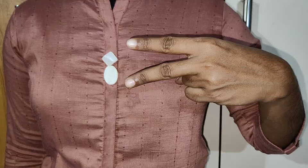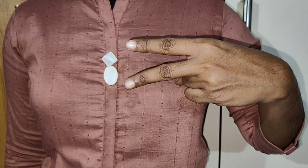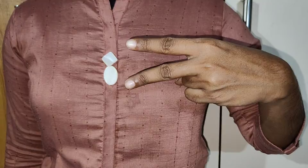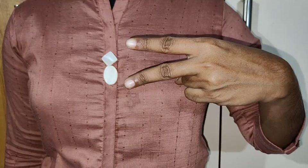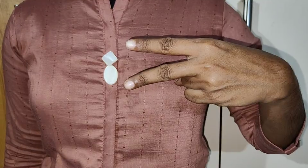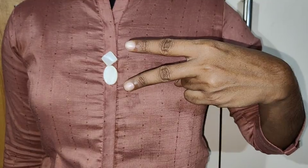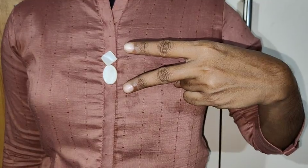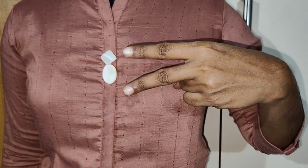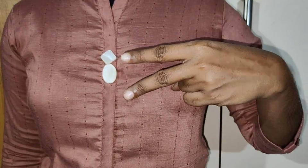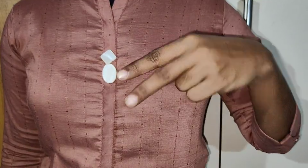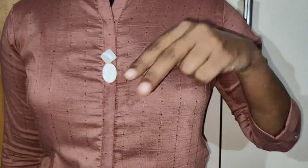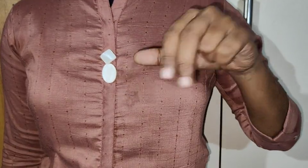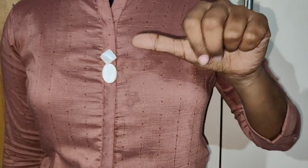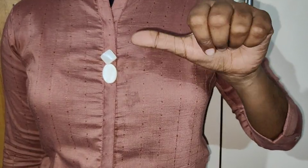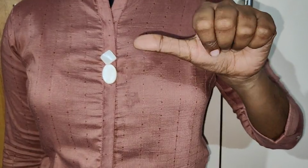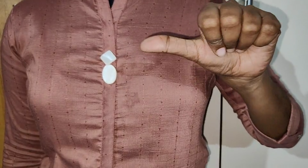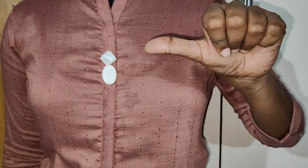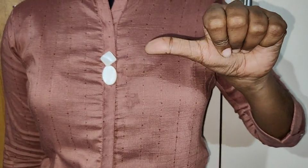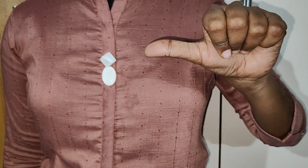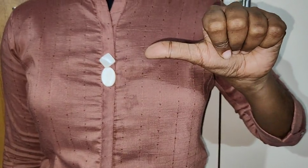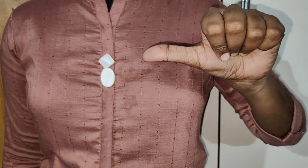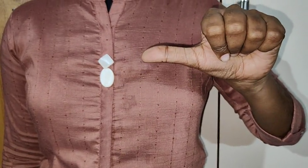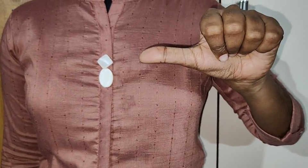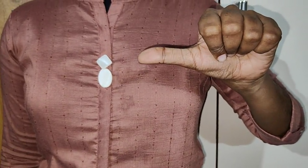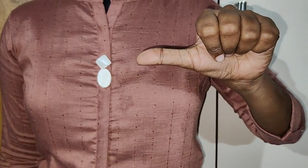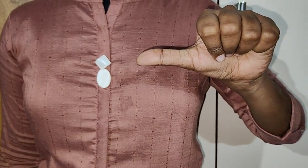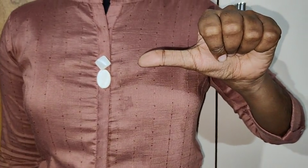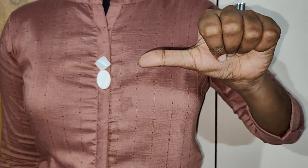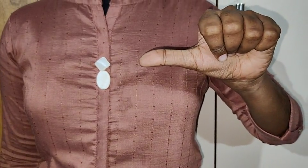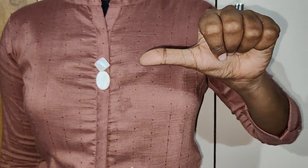ഐ